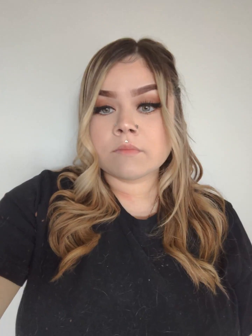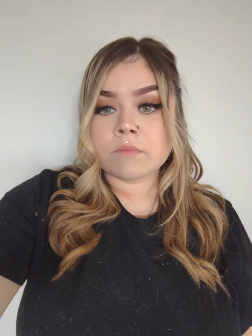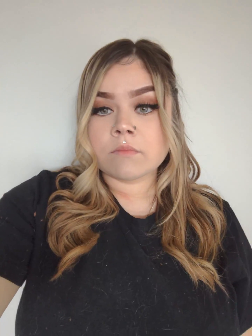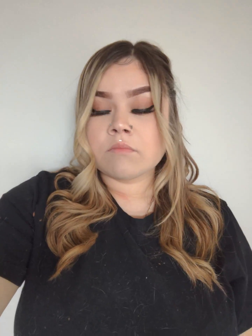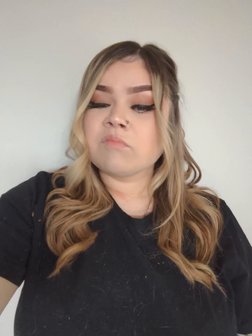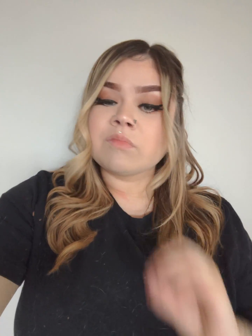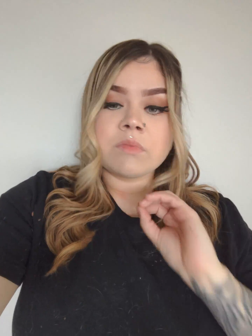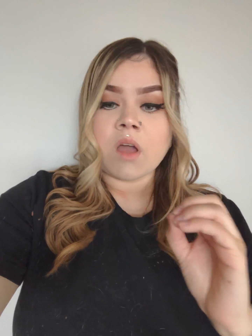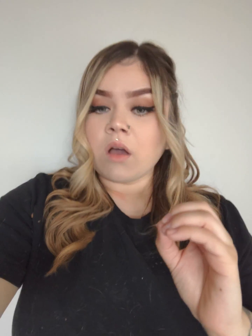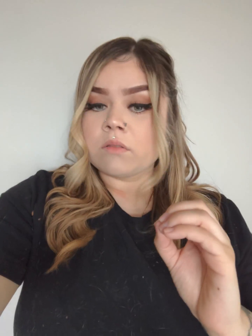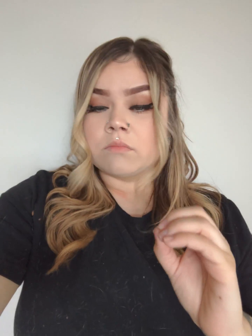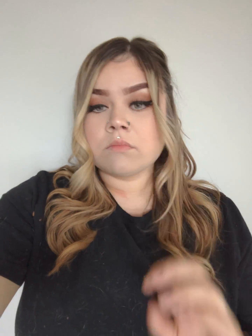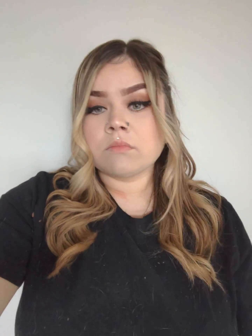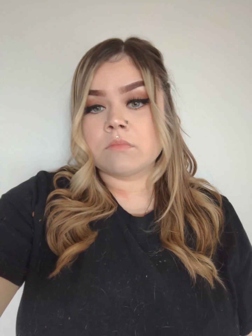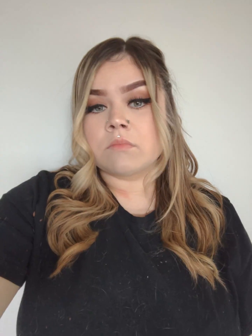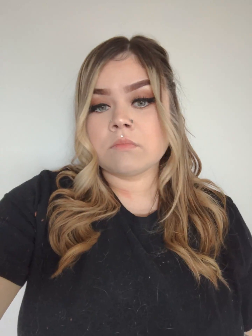none